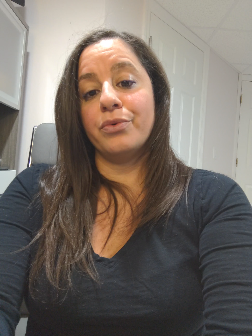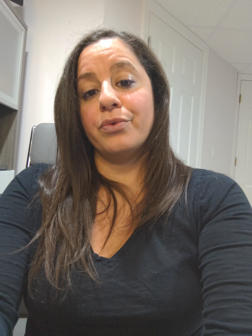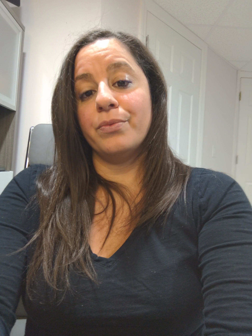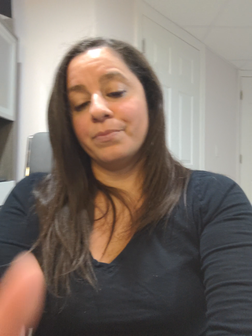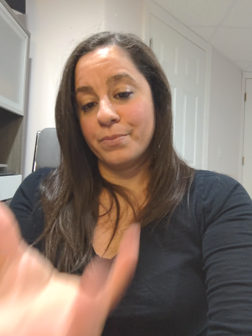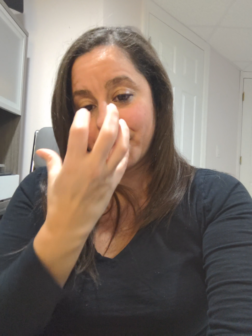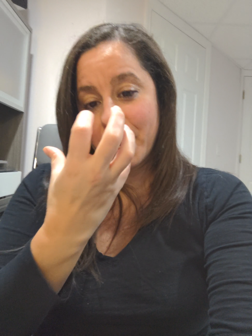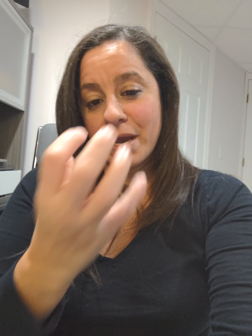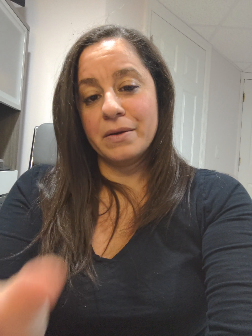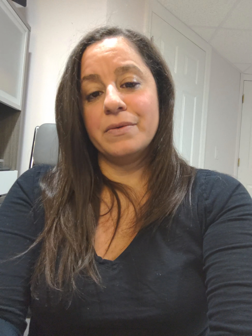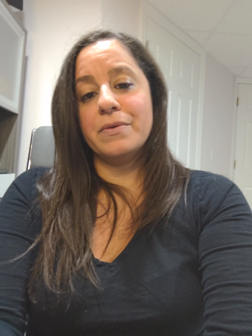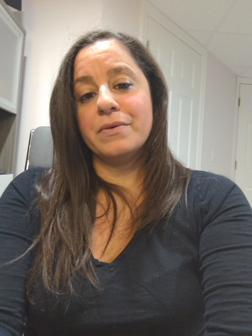mad